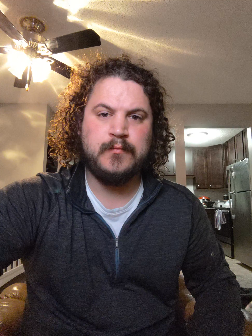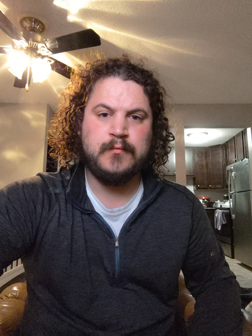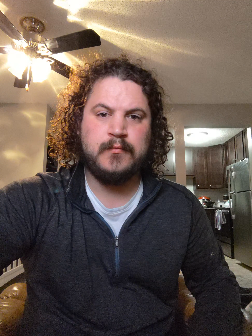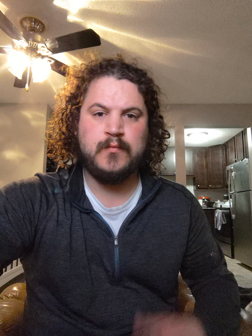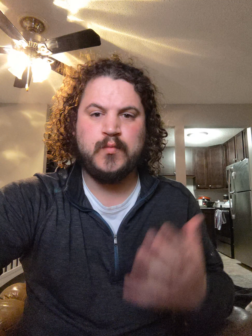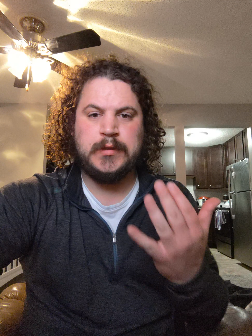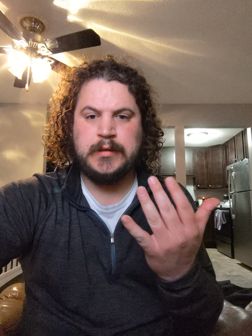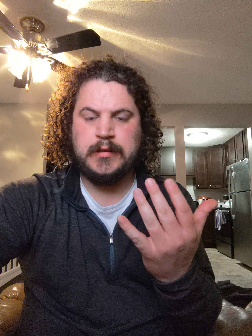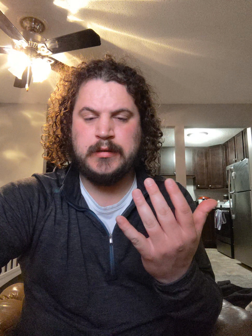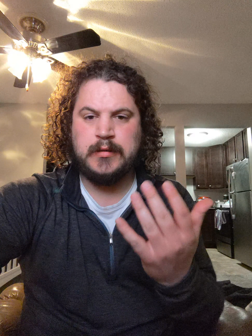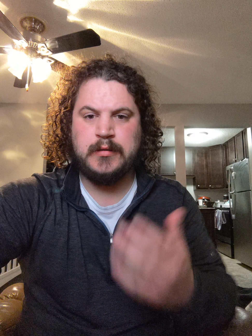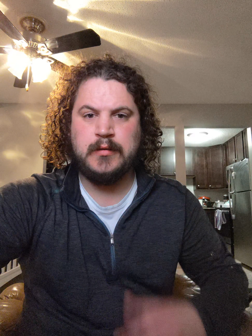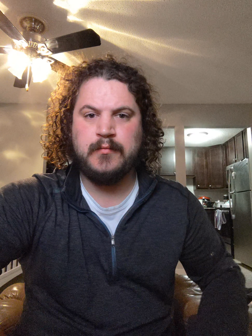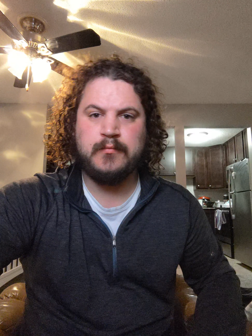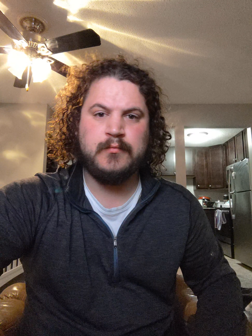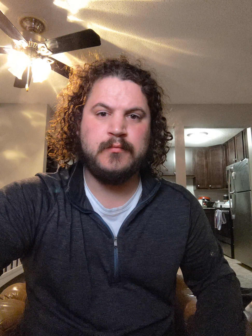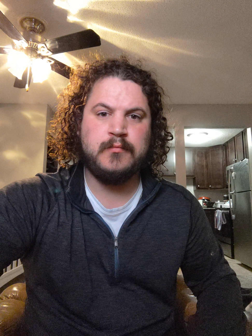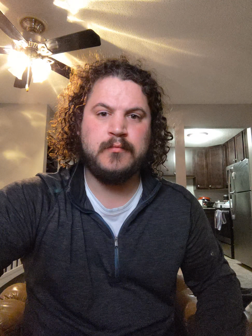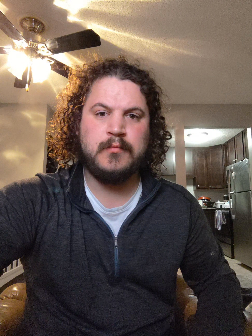wait